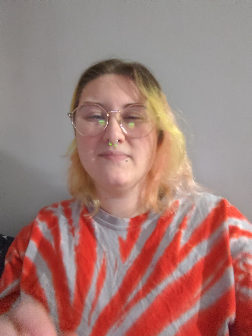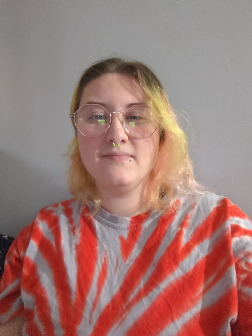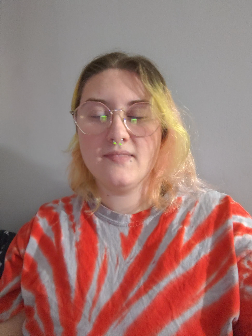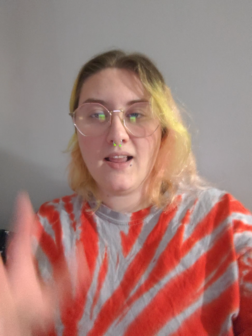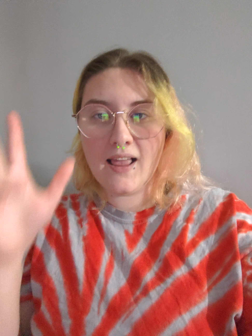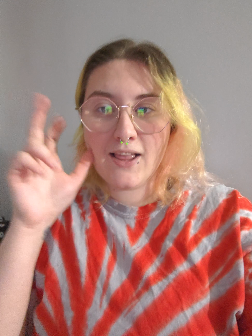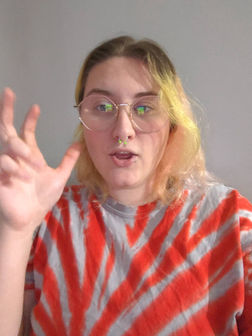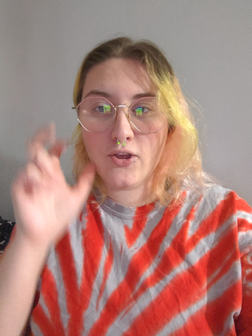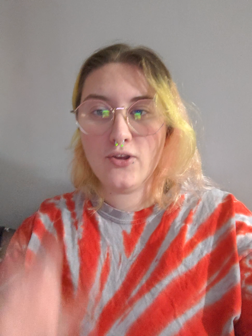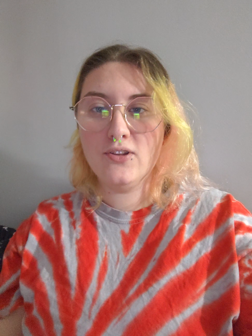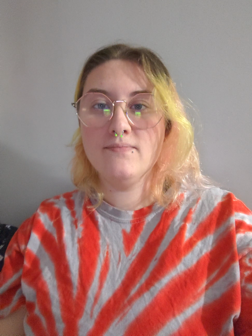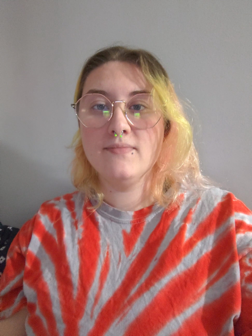hear